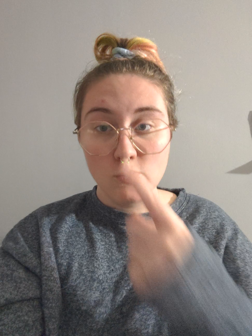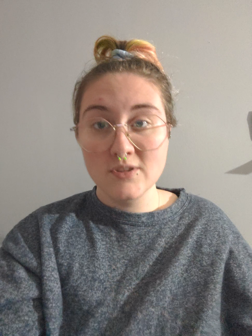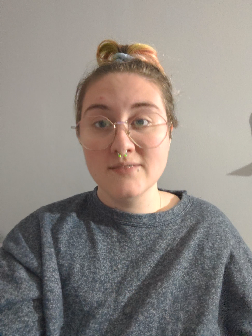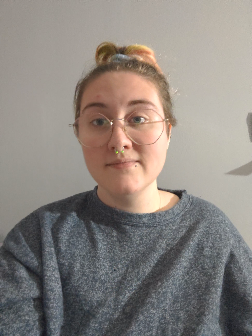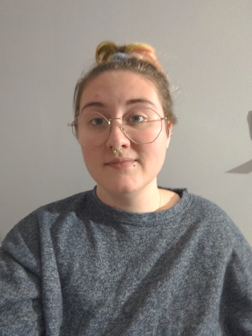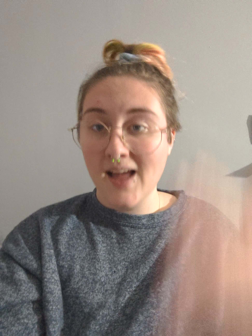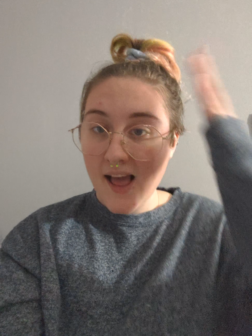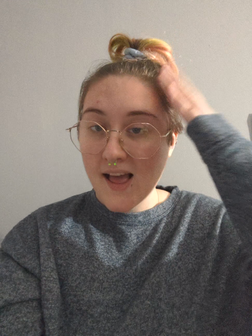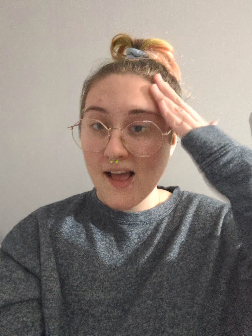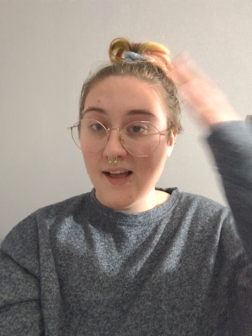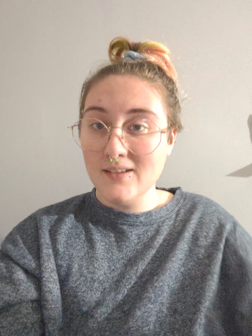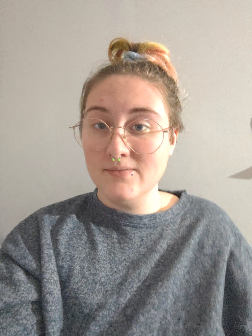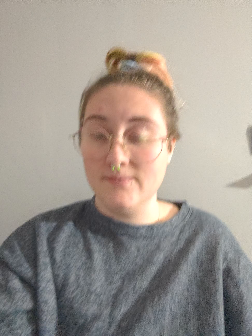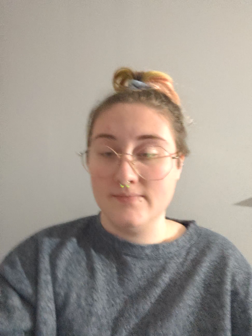hat